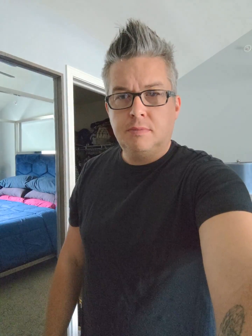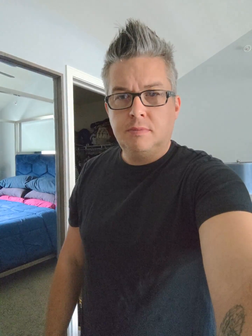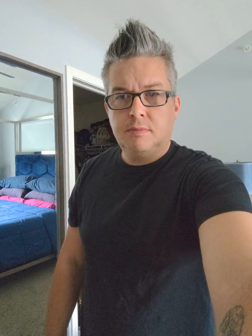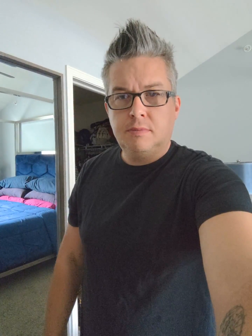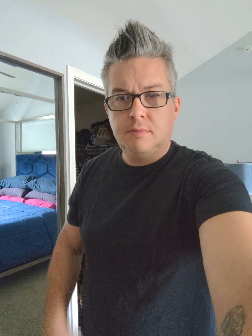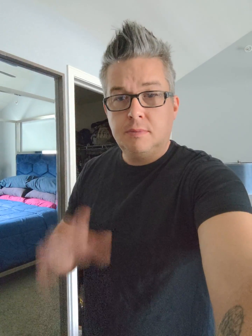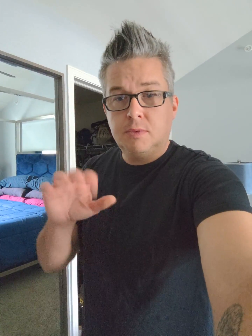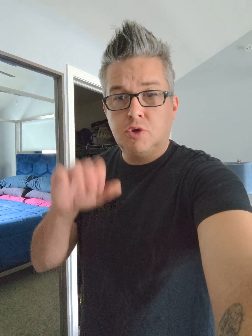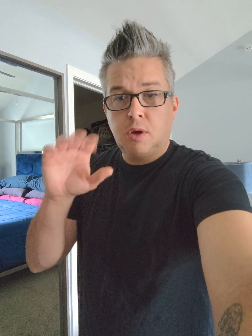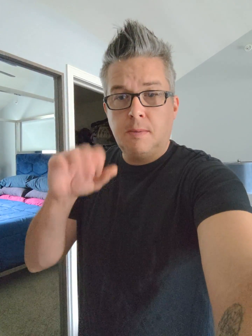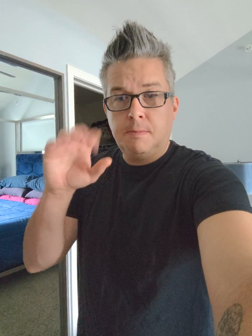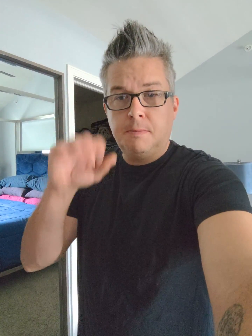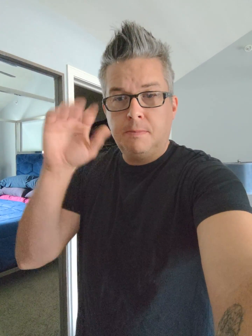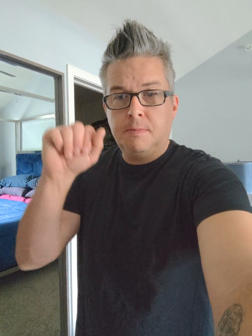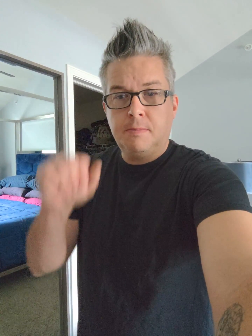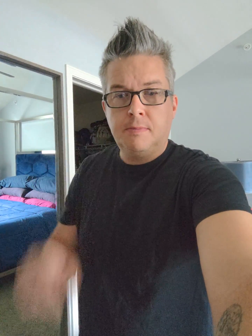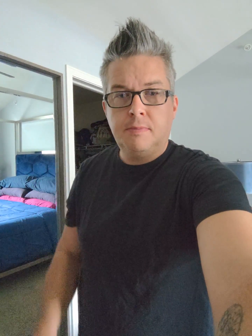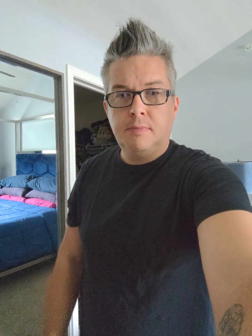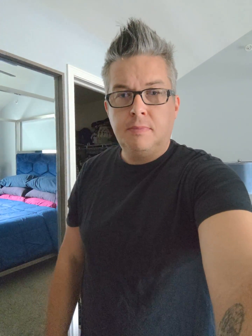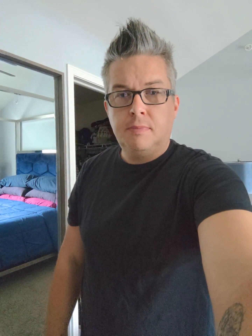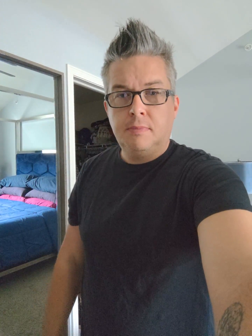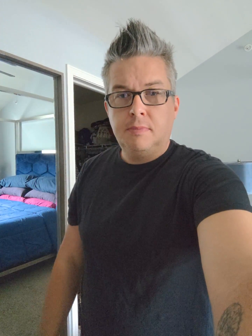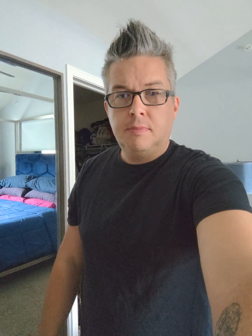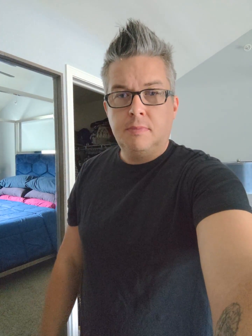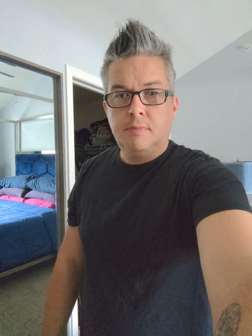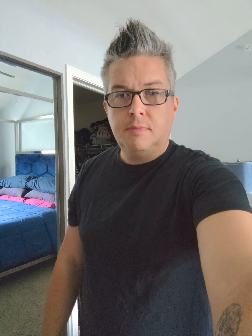climb